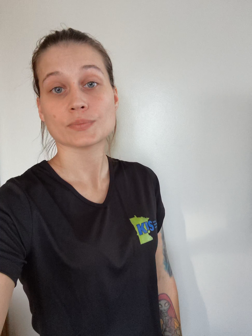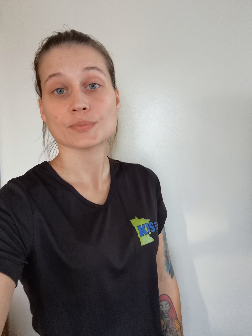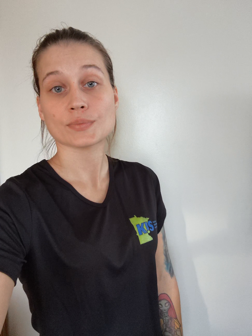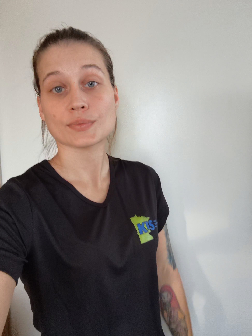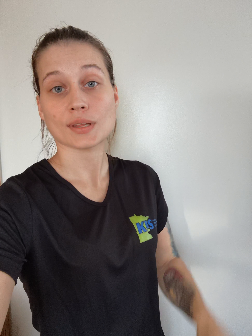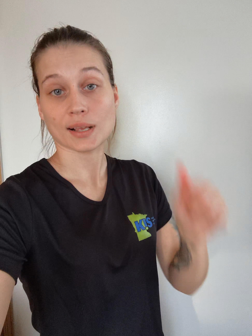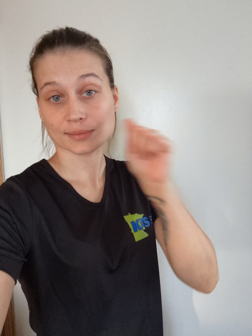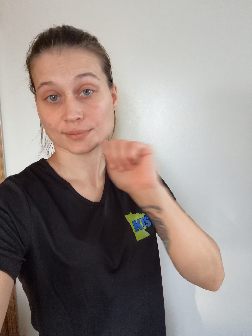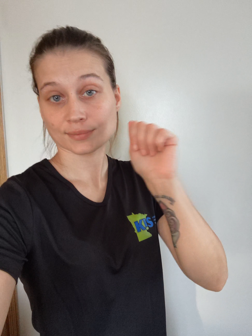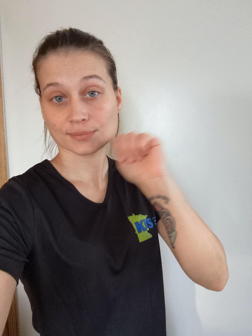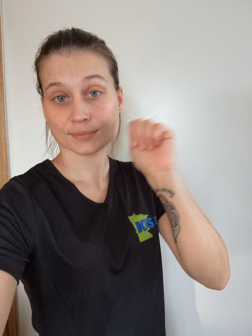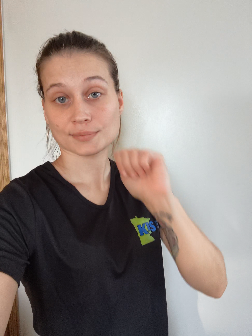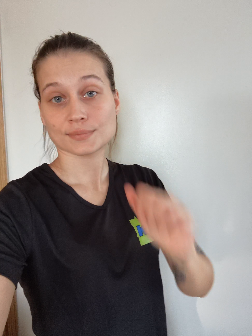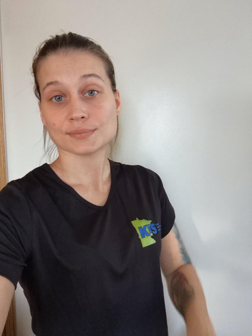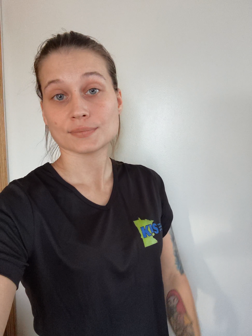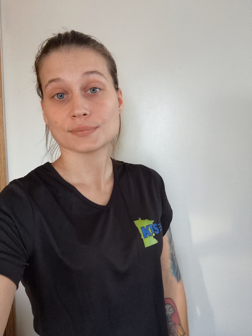aunt